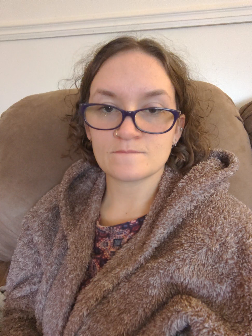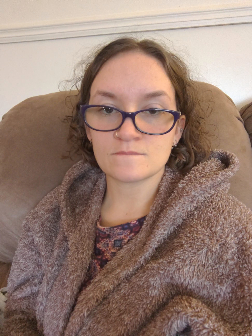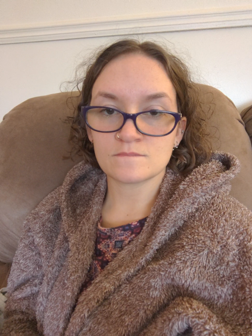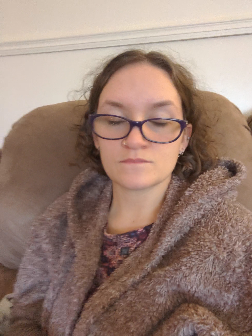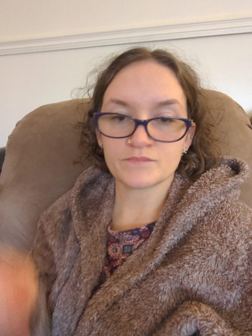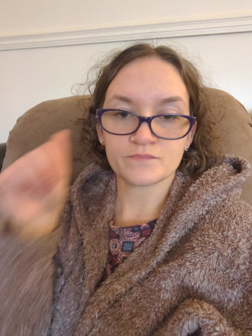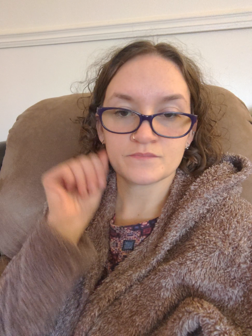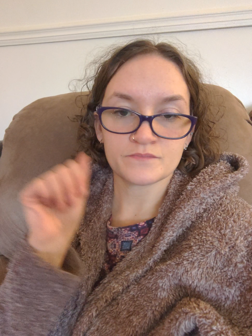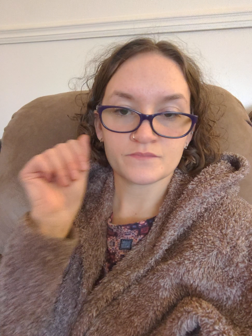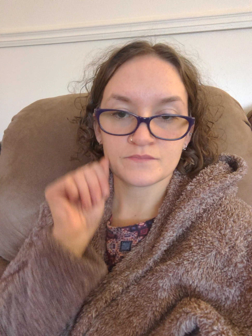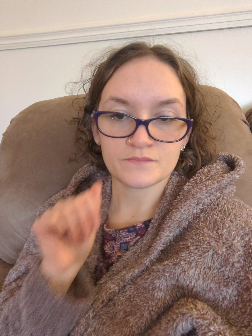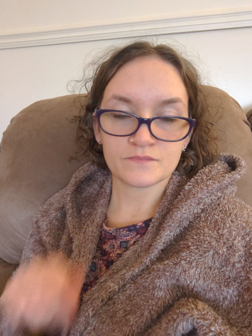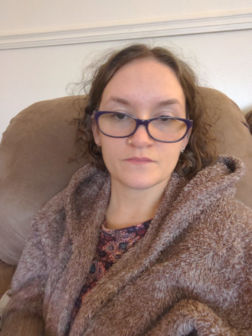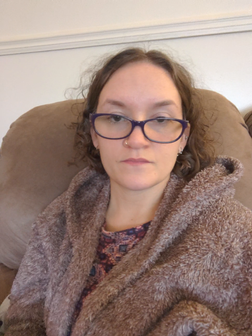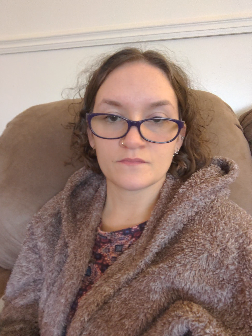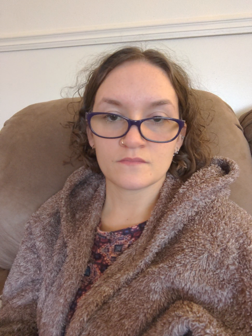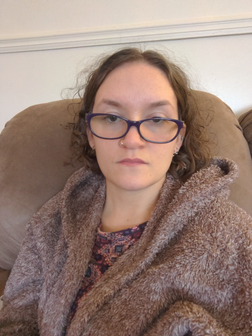aunt